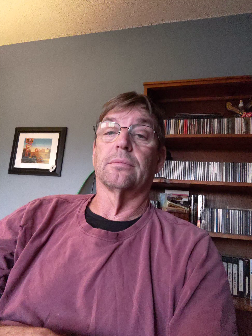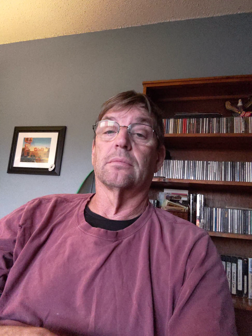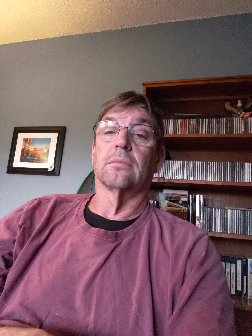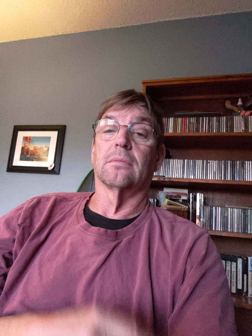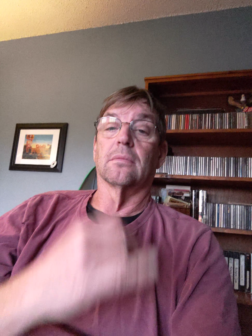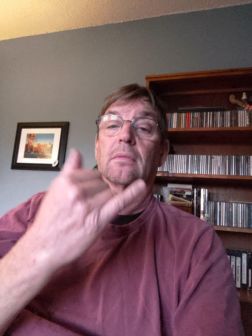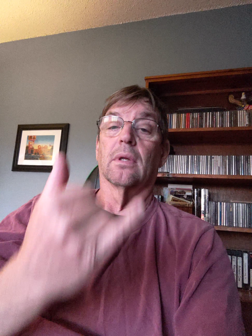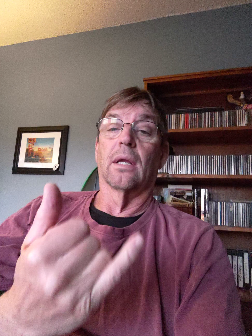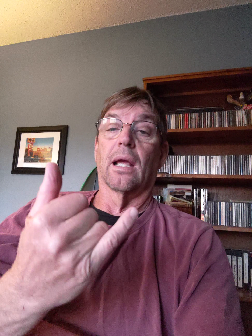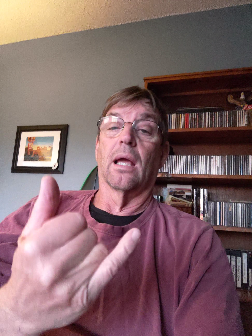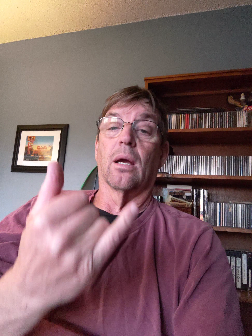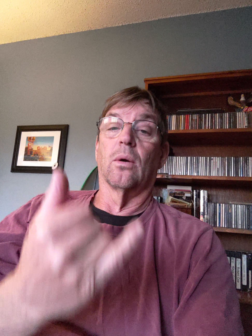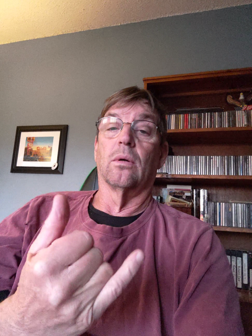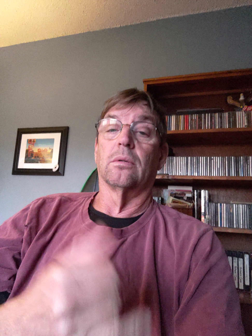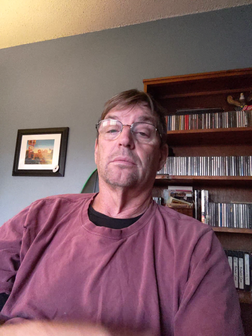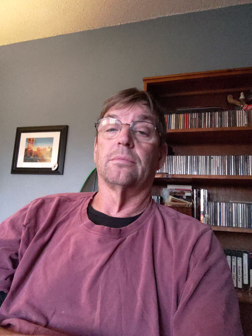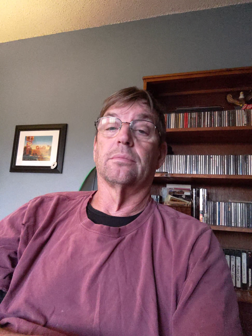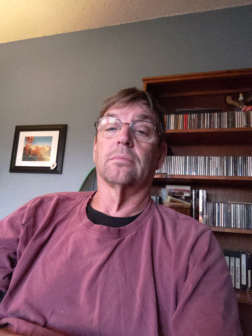now